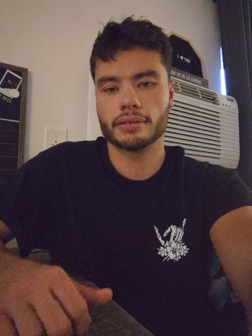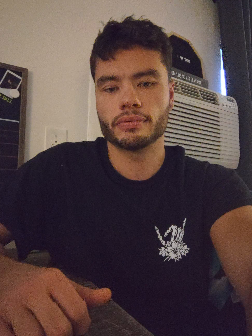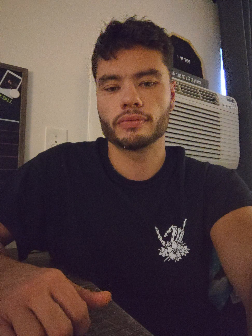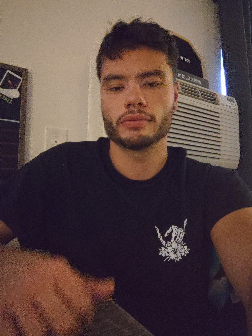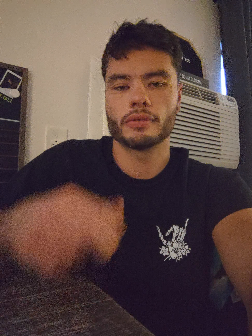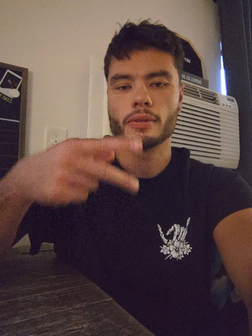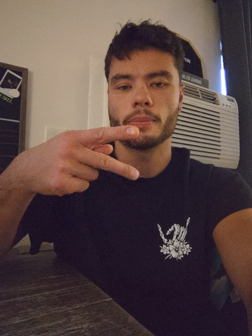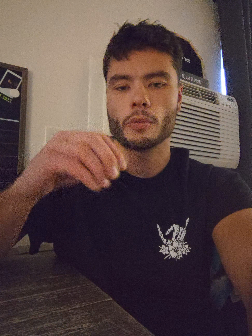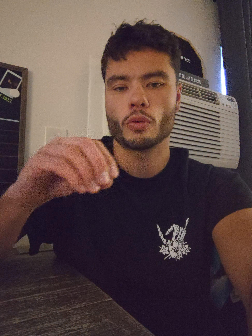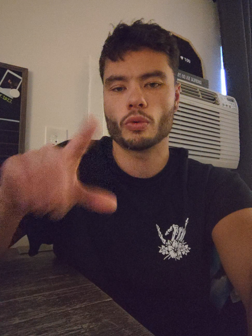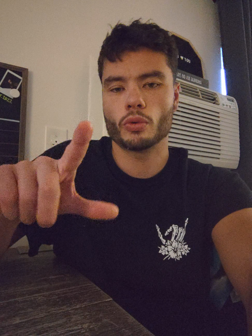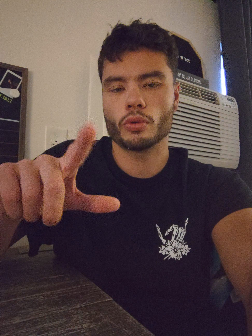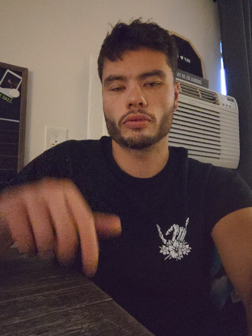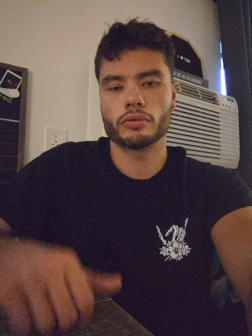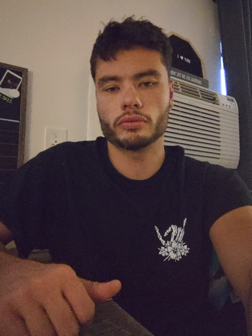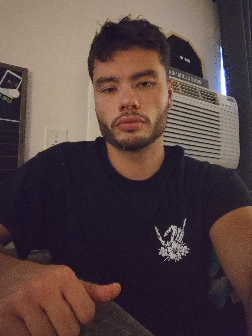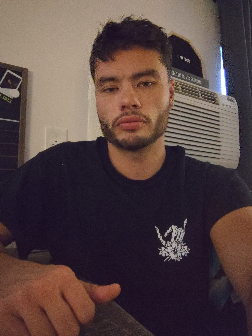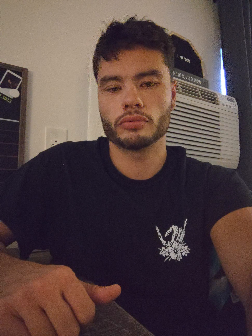pool